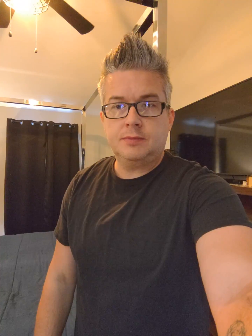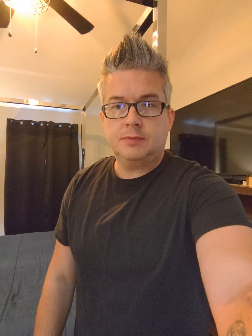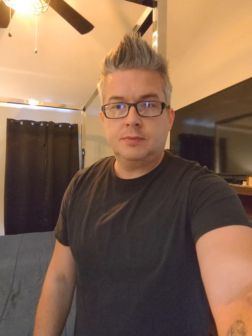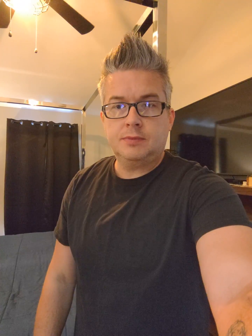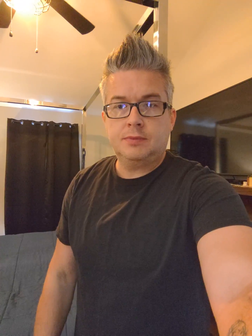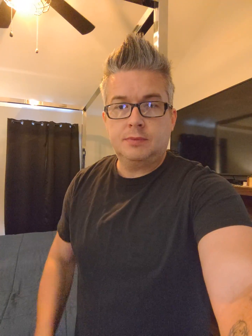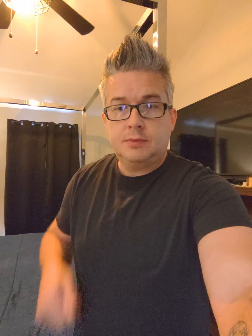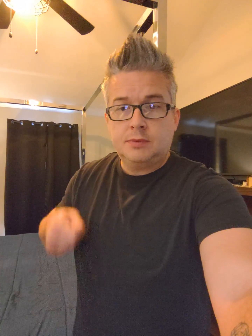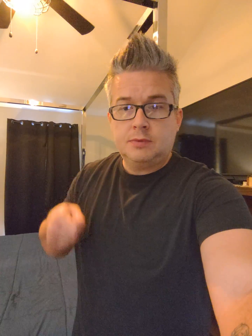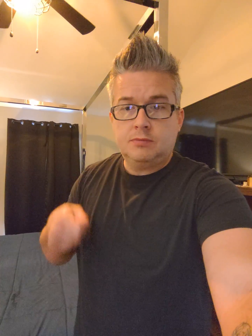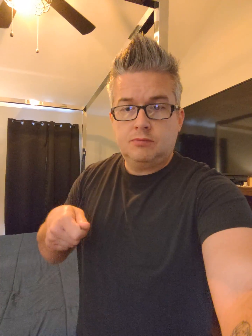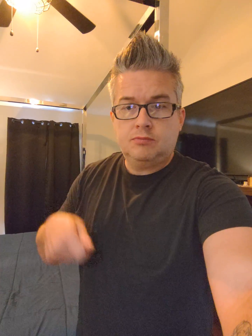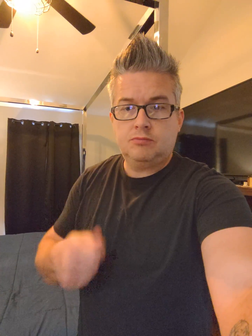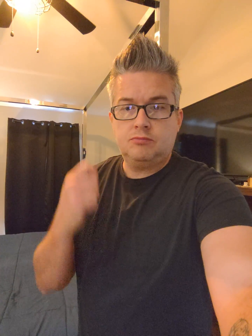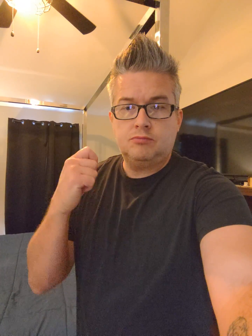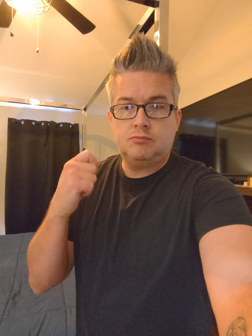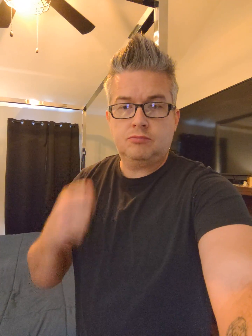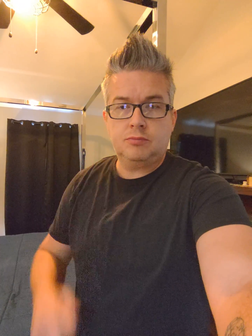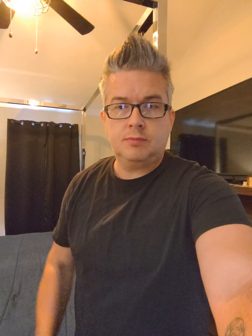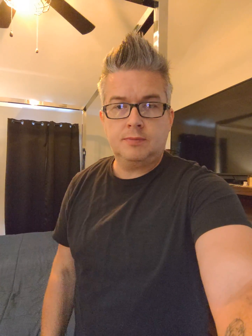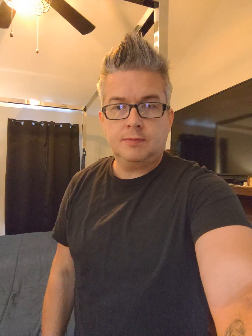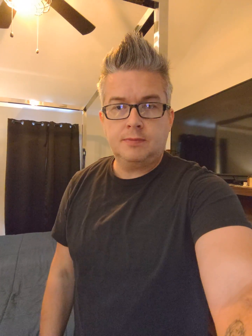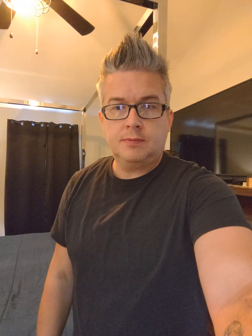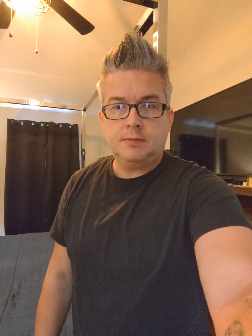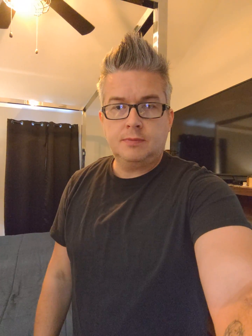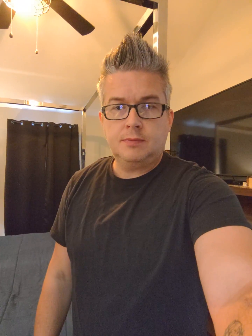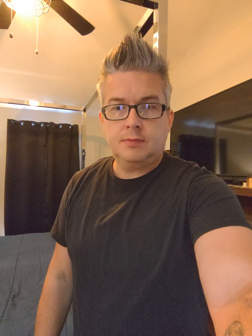shovel